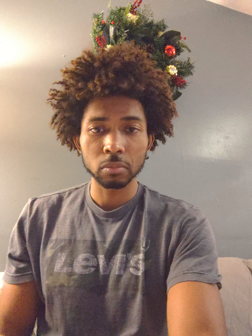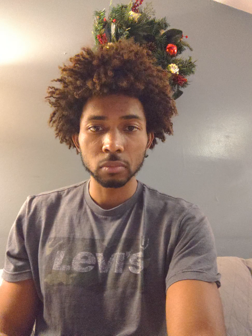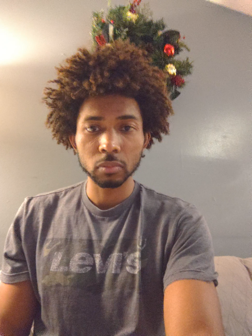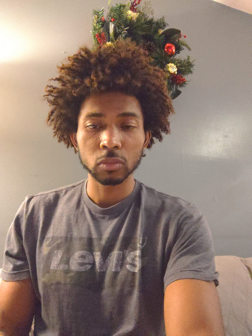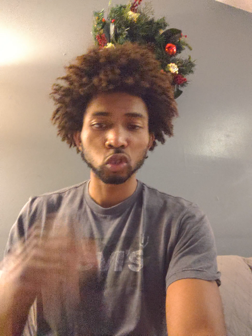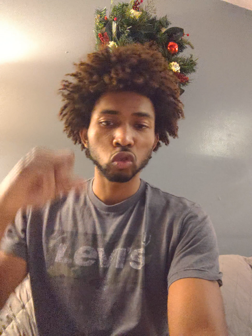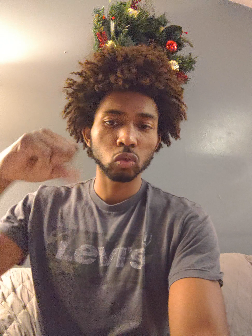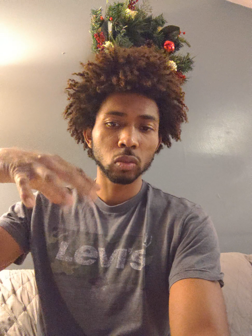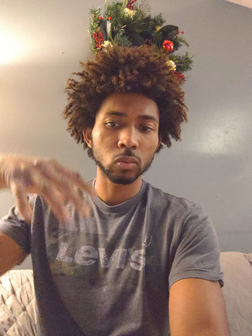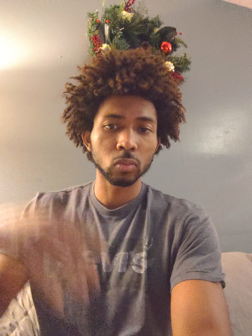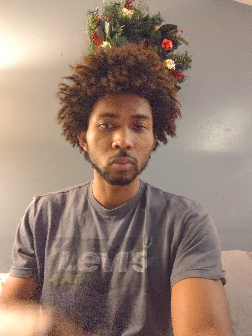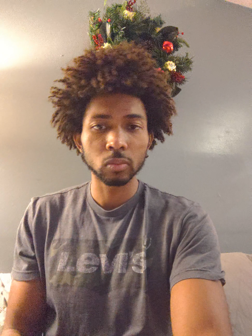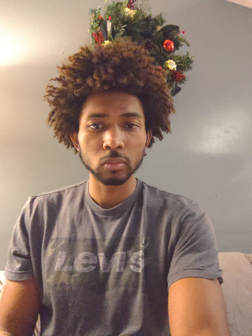drop